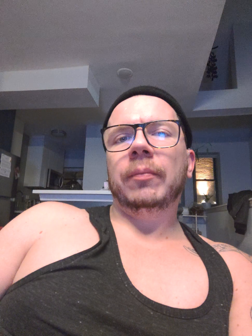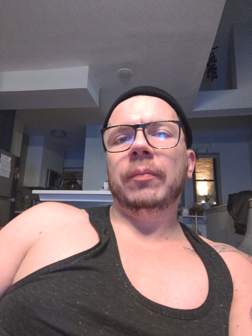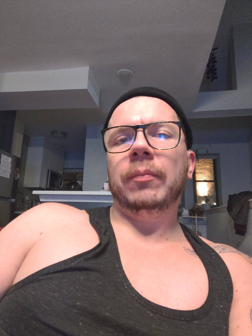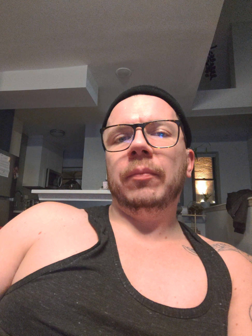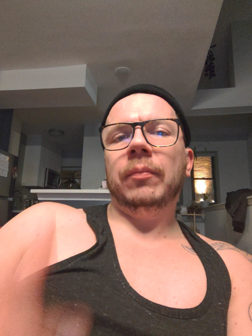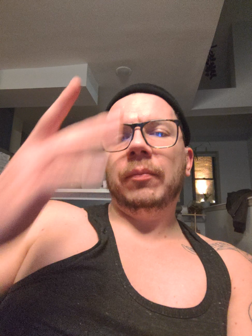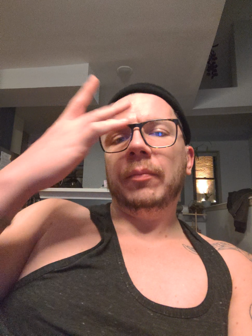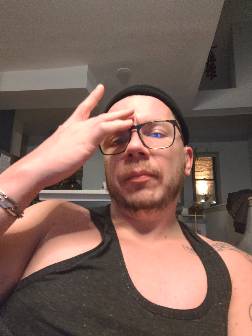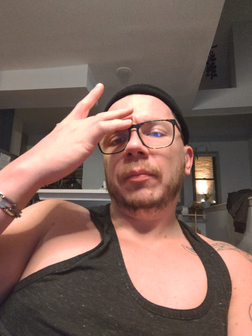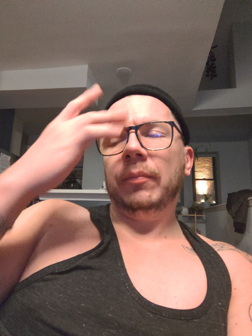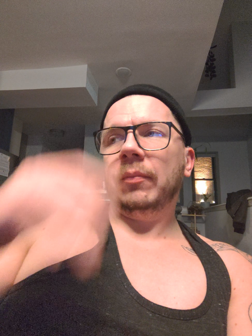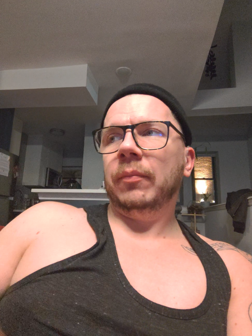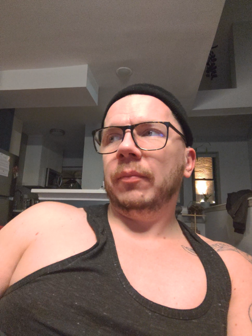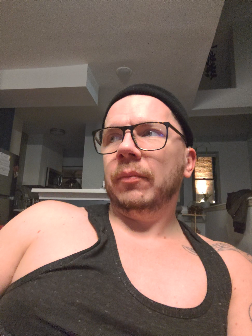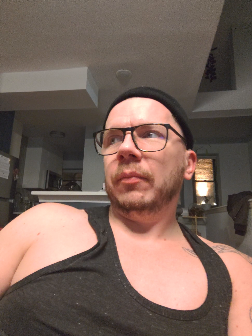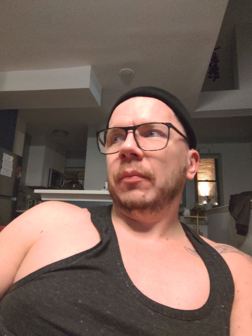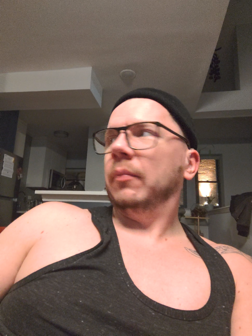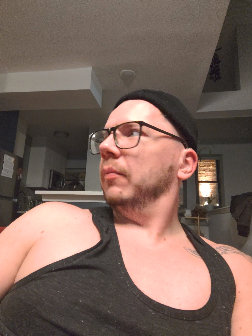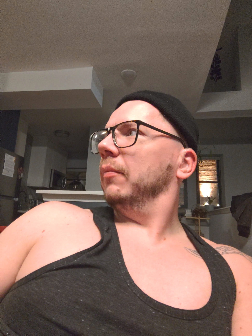sick